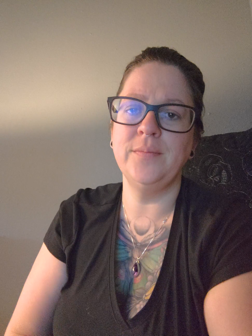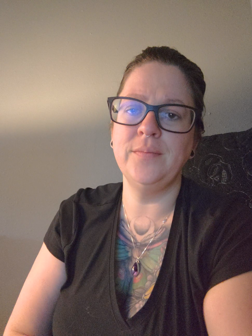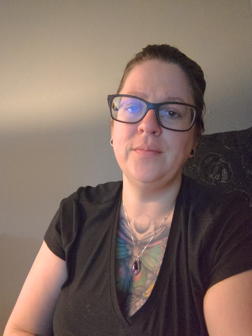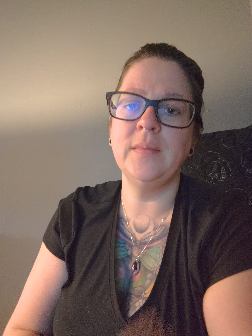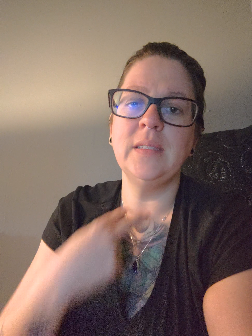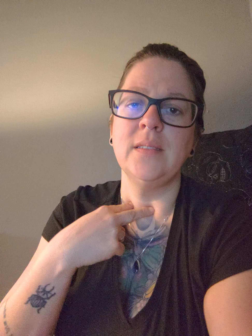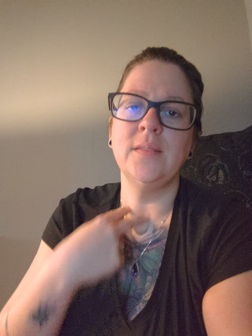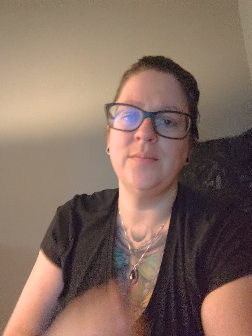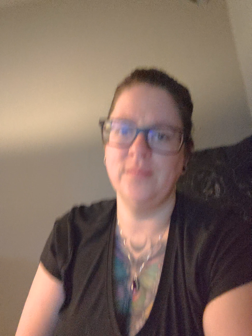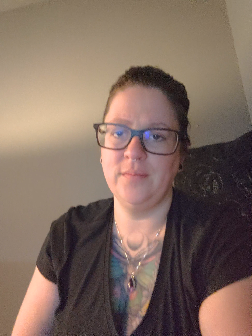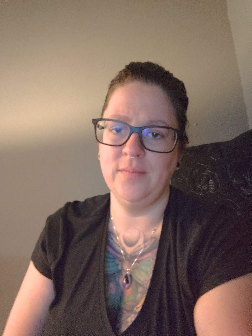stuck